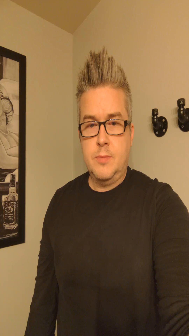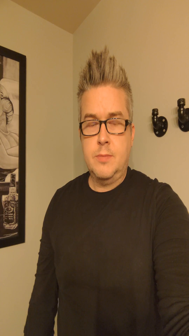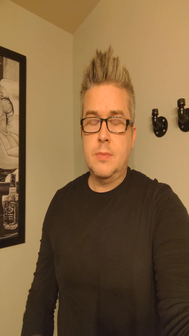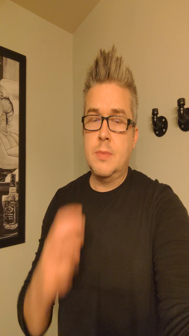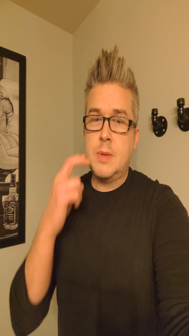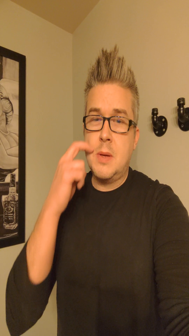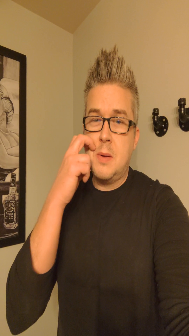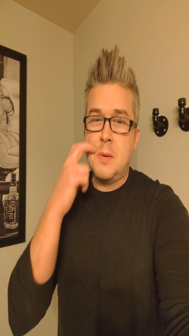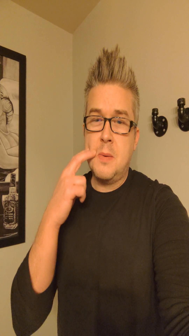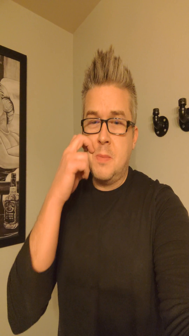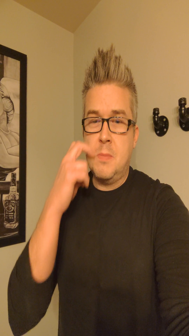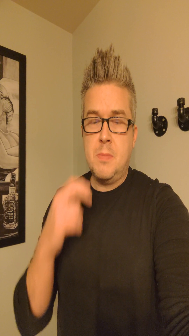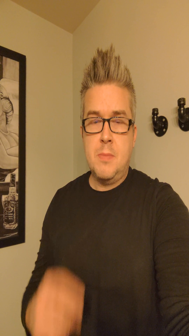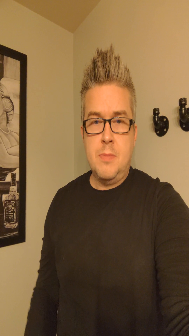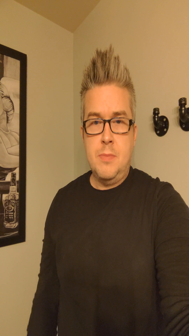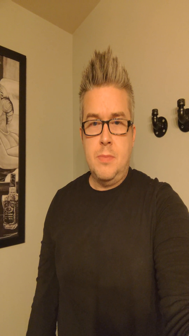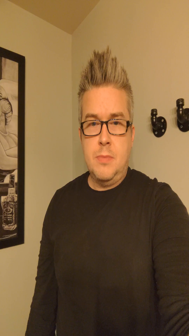gum